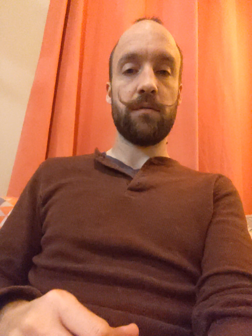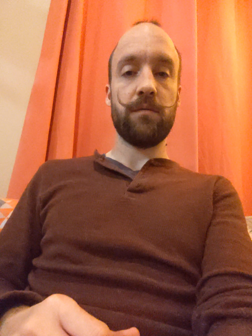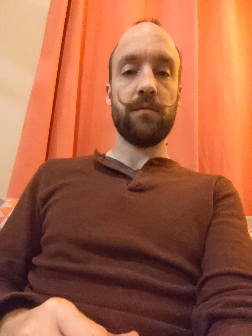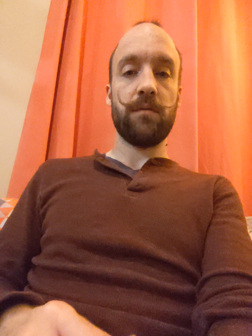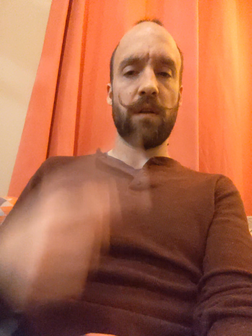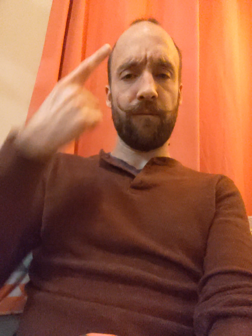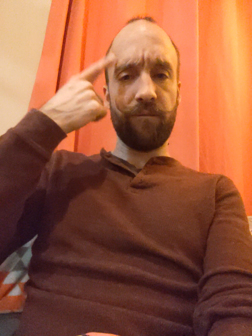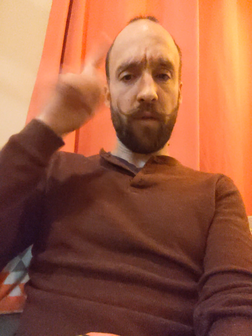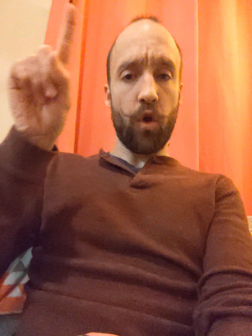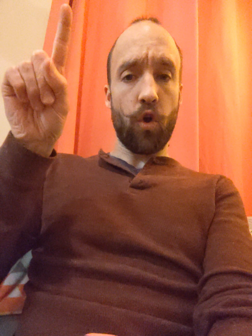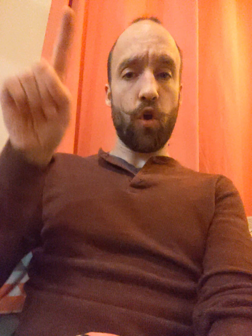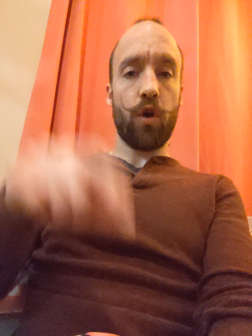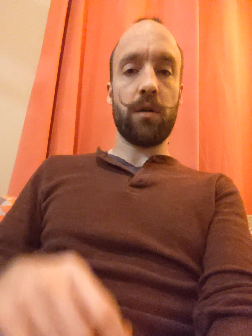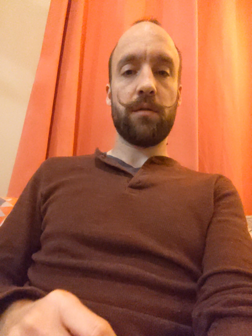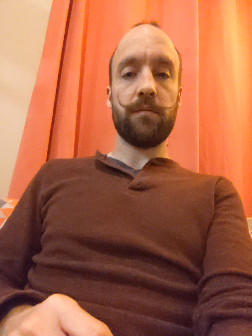for